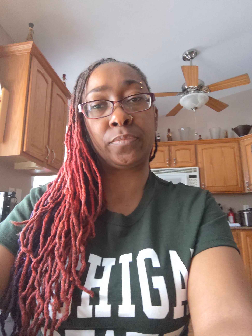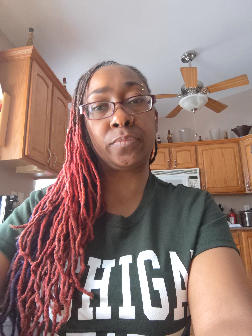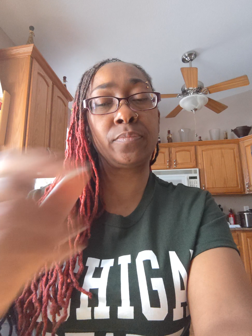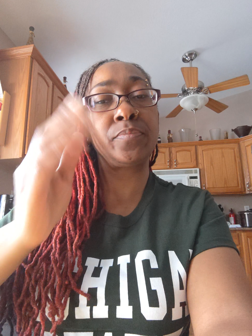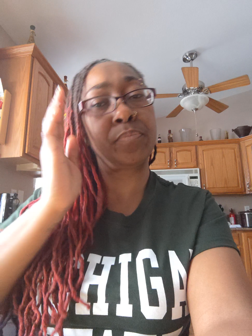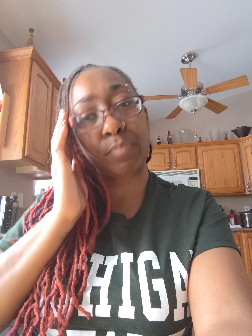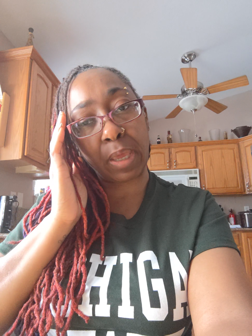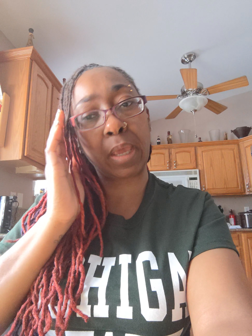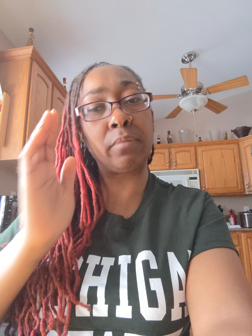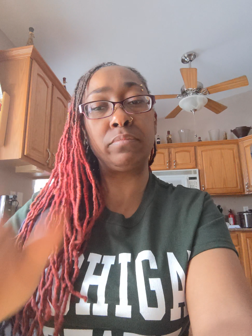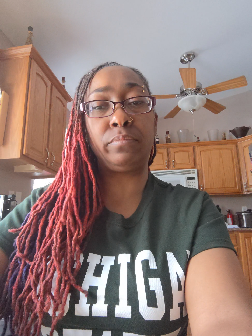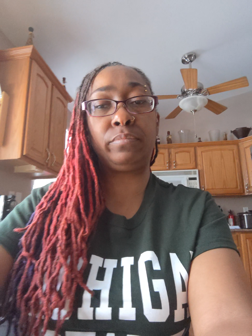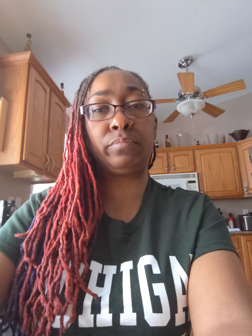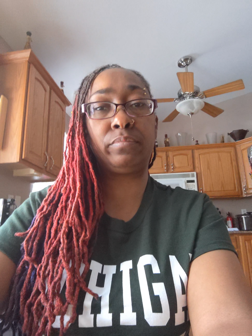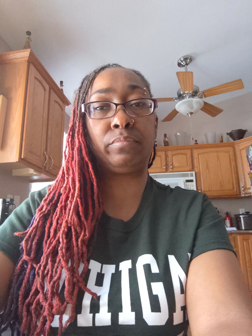bed